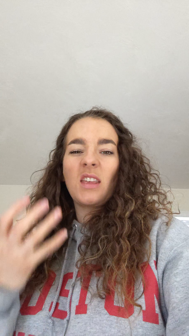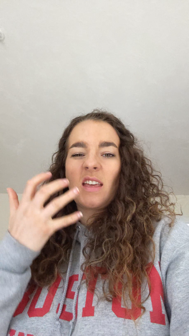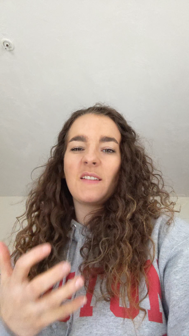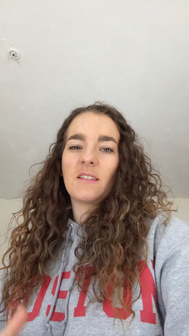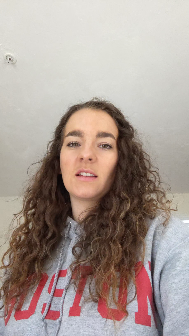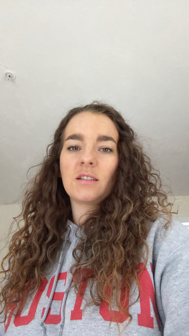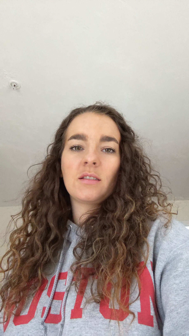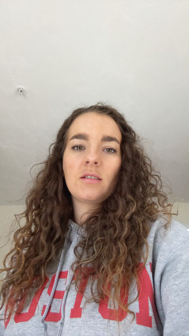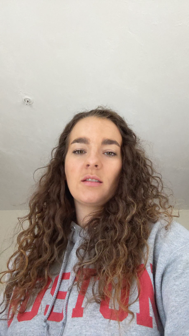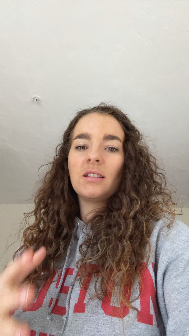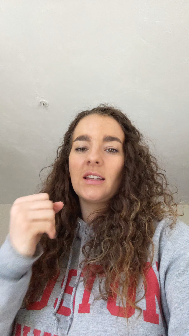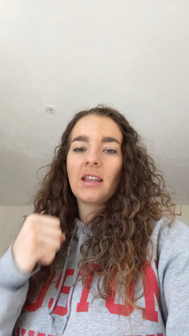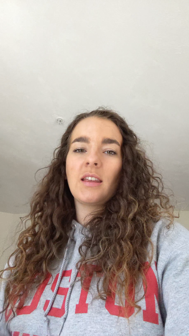get